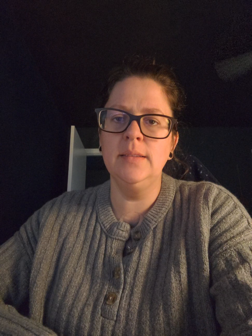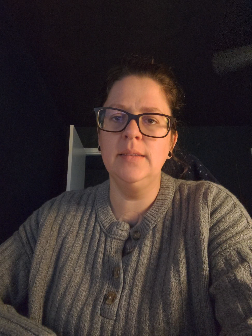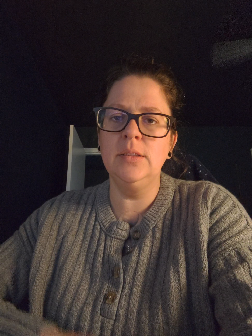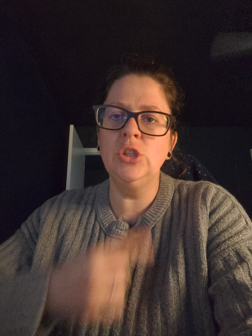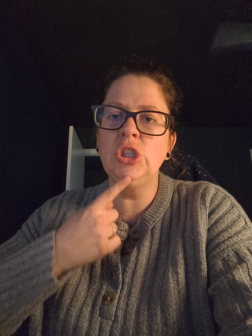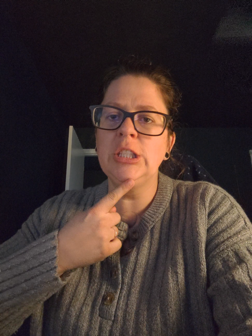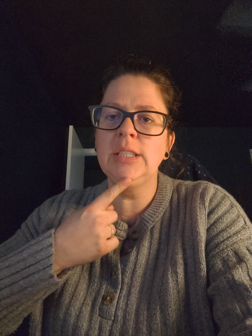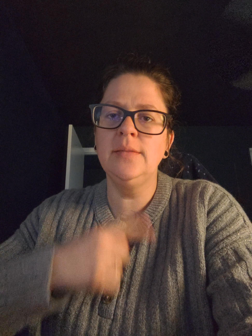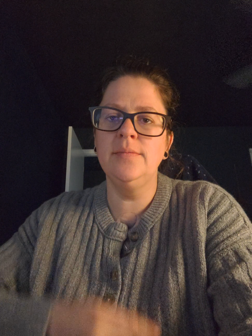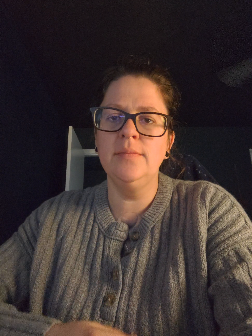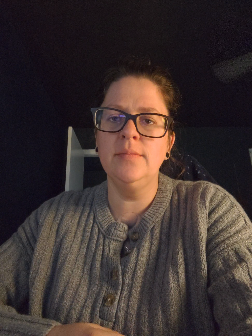chin